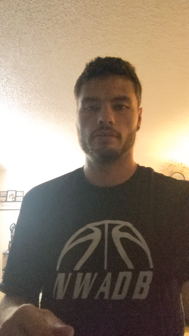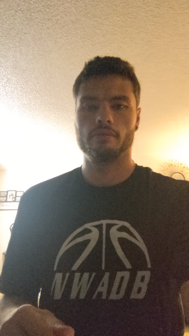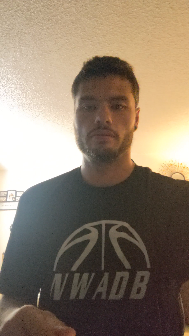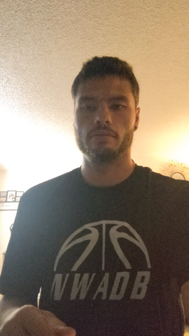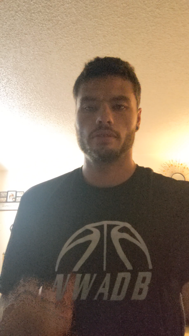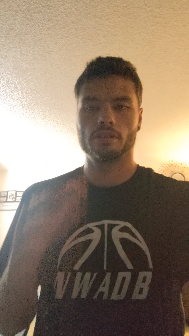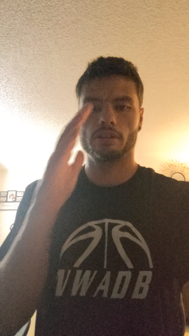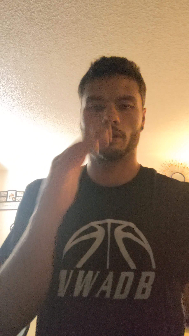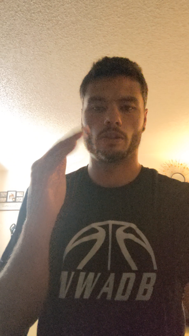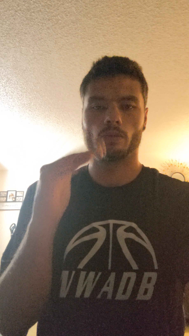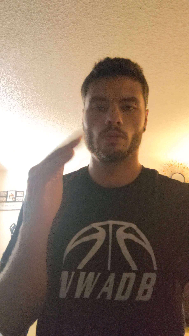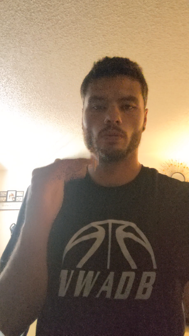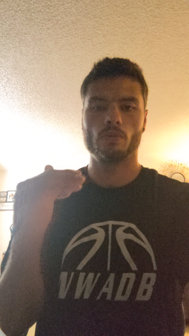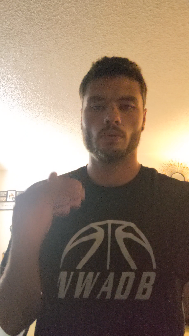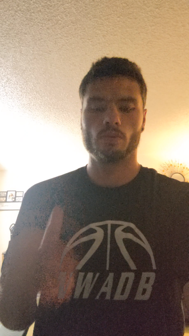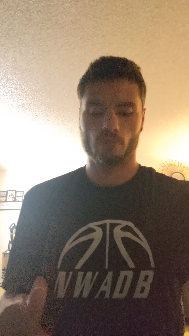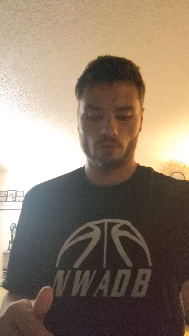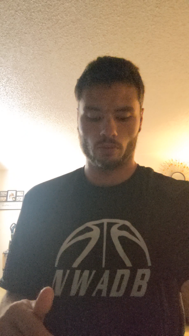downtown